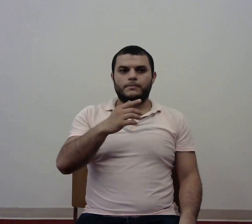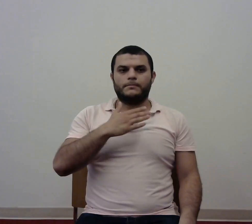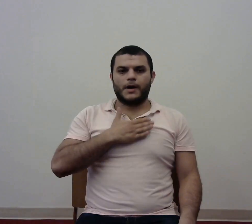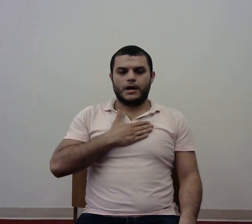mən